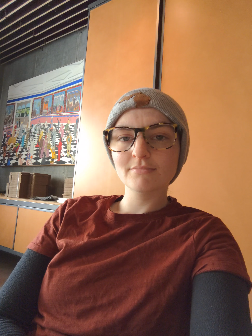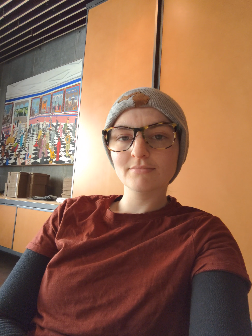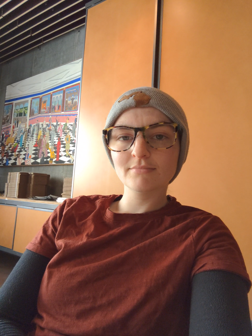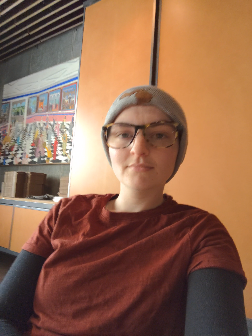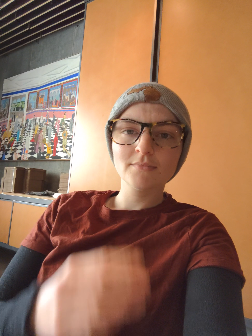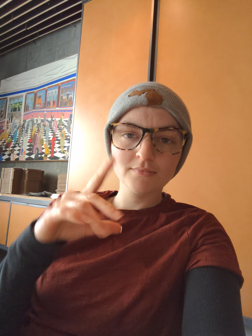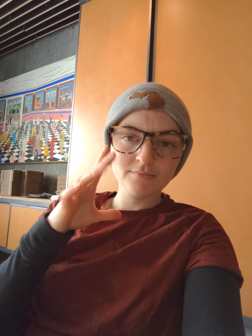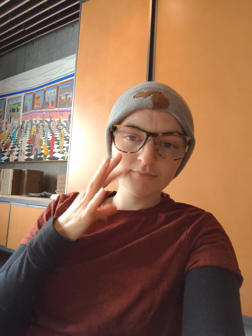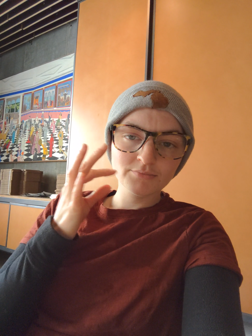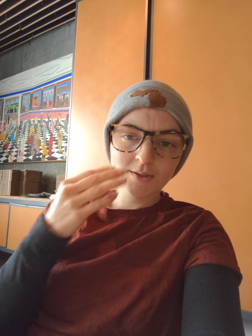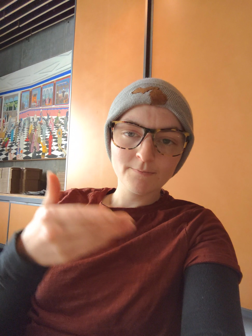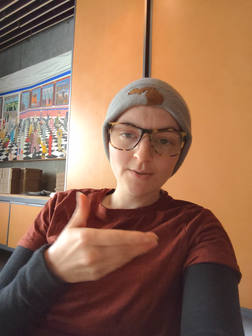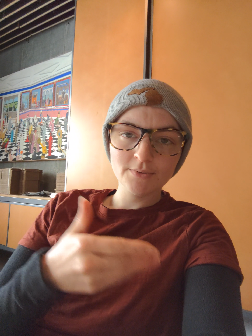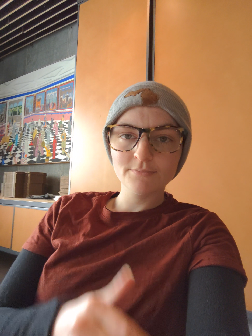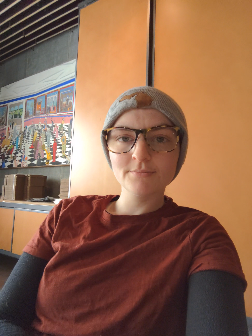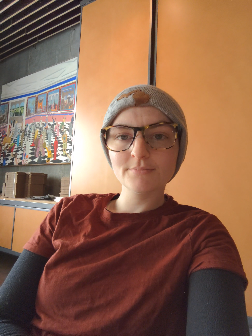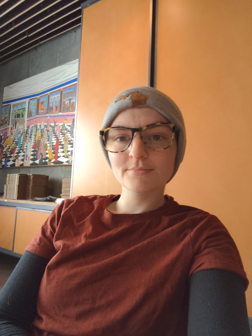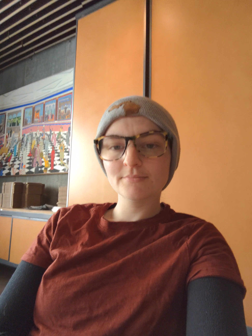kitty